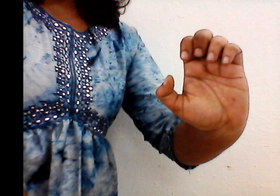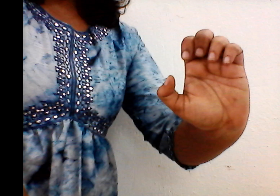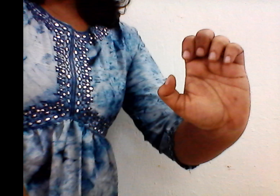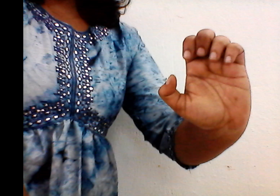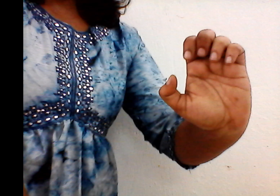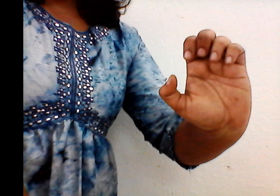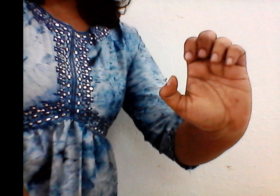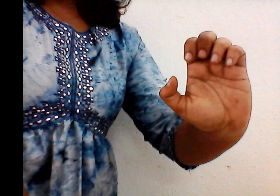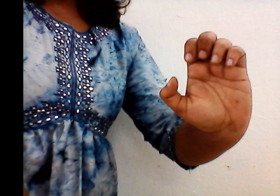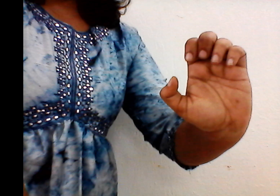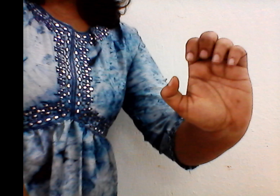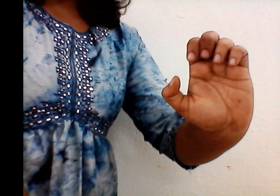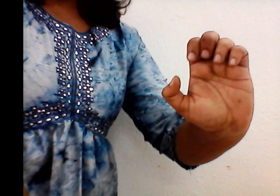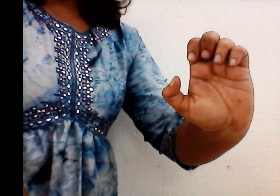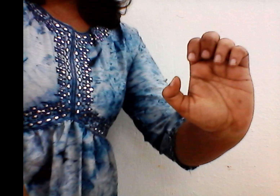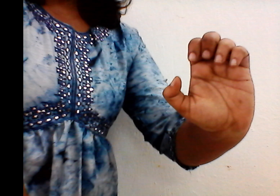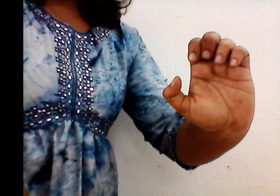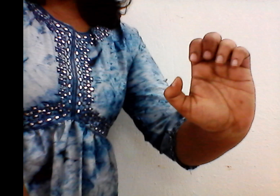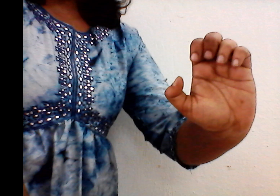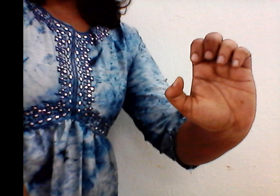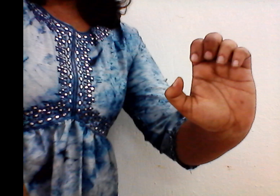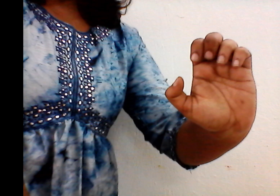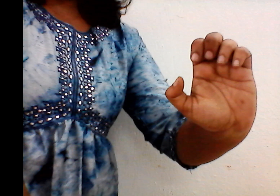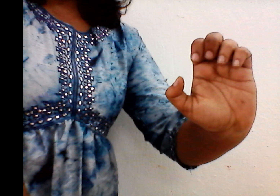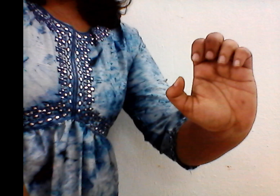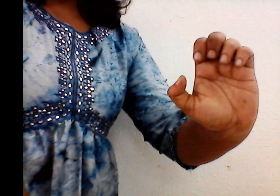ഇ